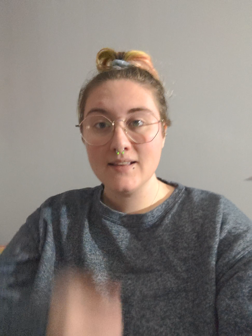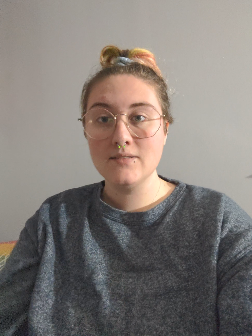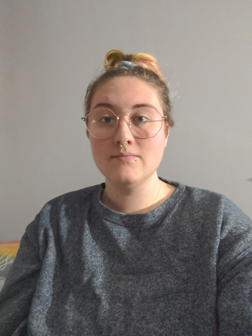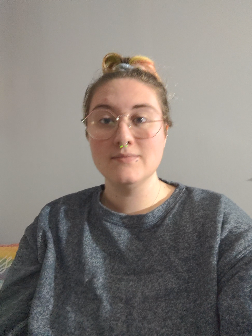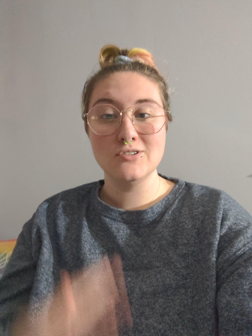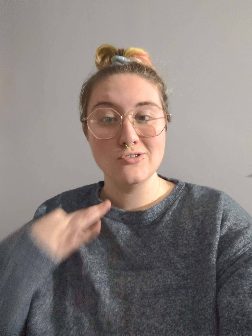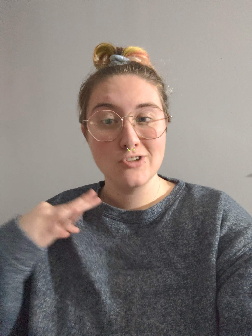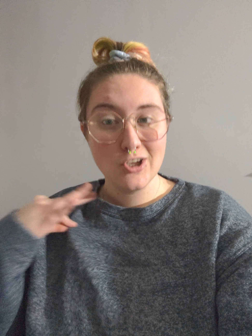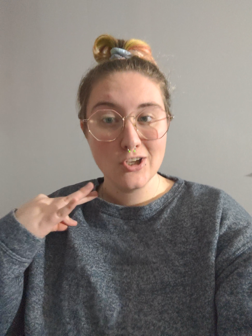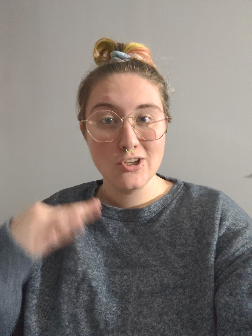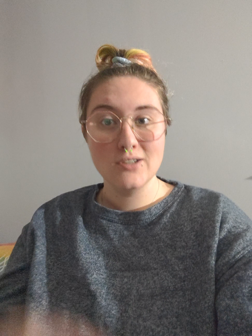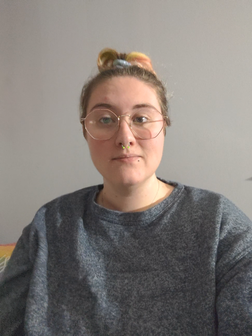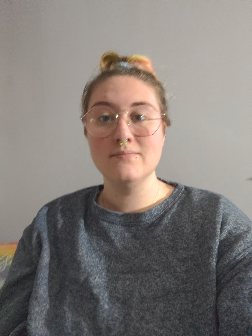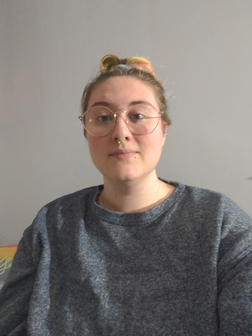shirt